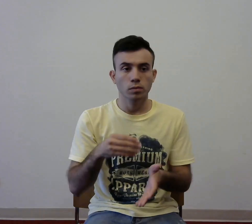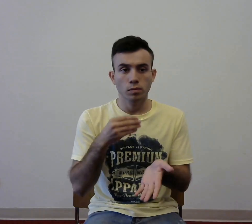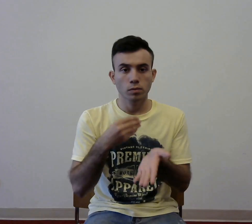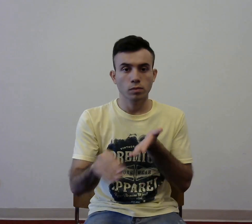almaq